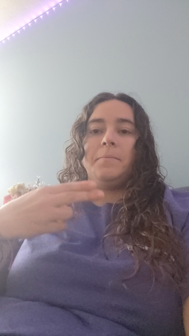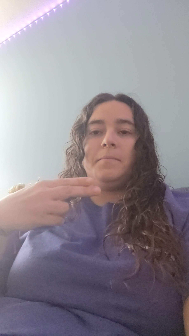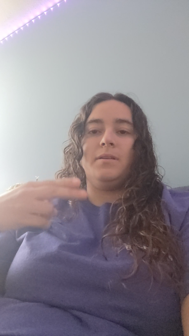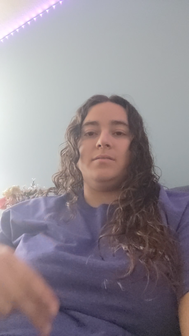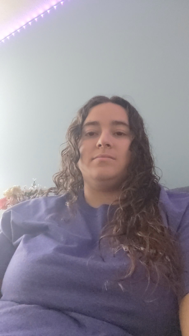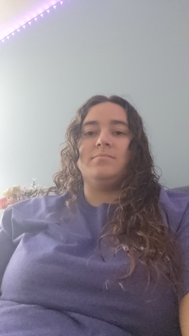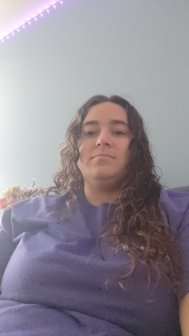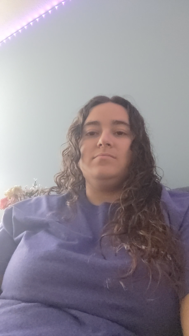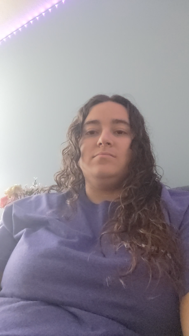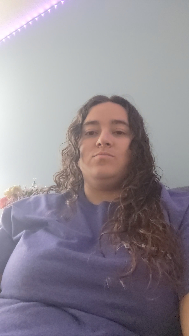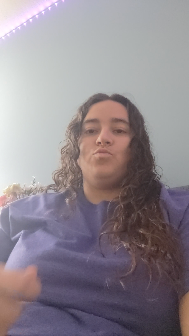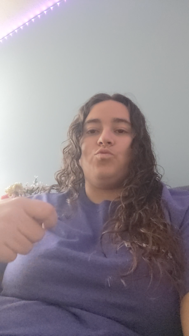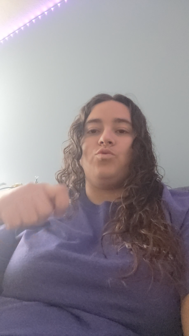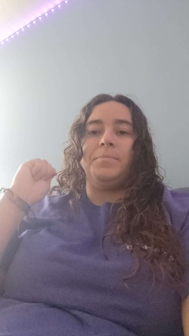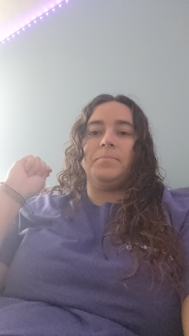rip